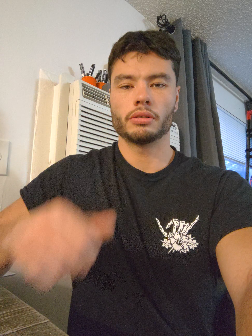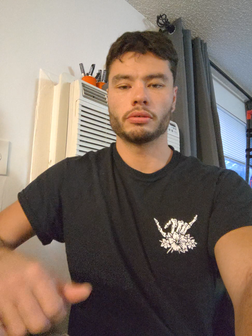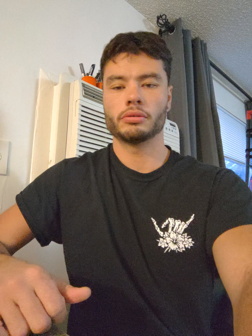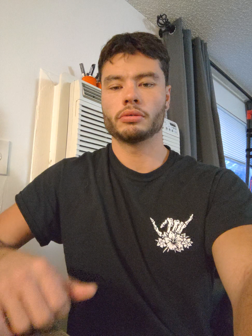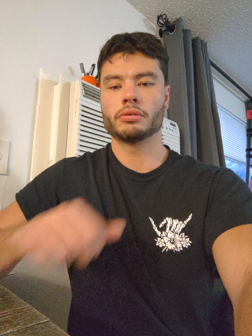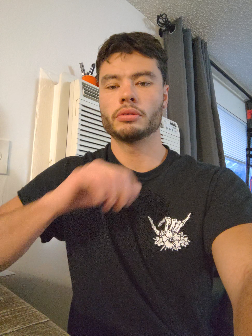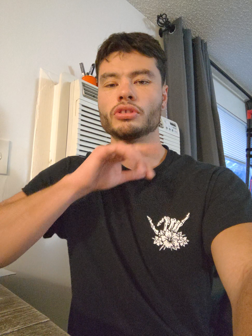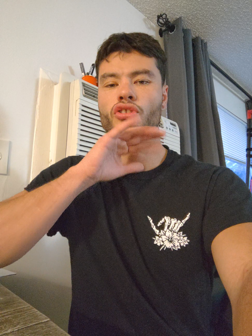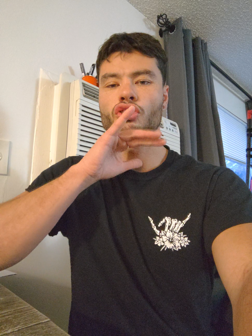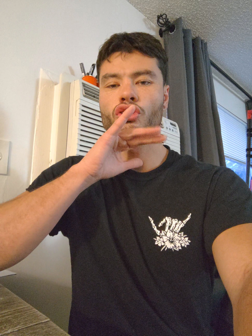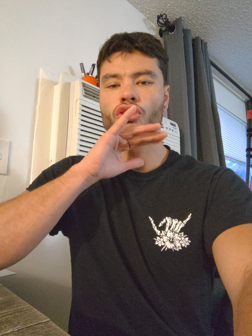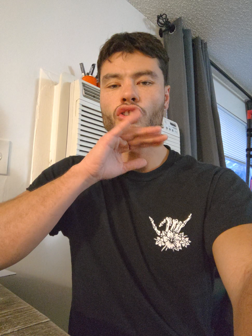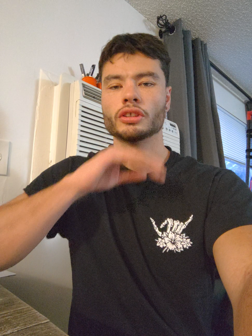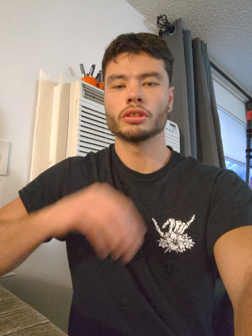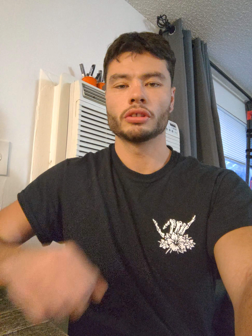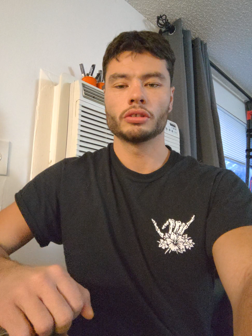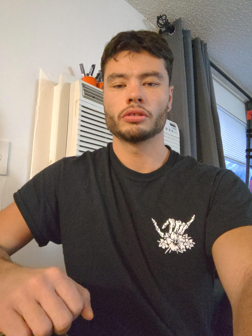dirty